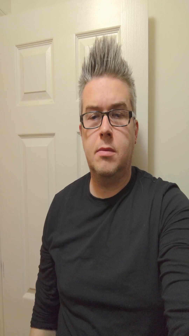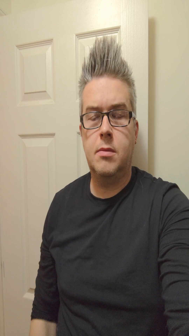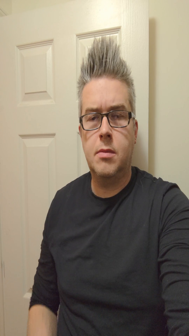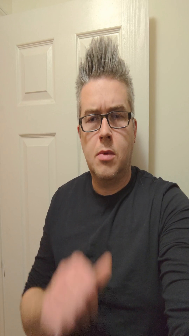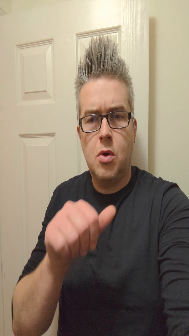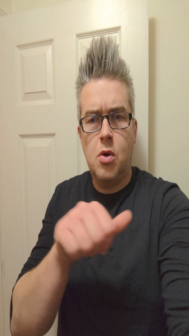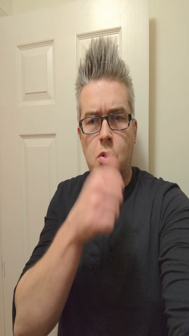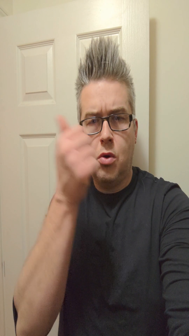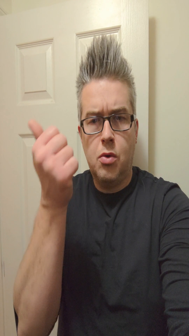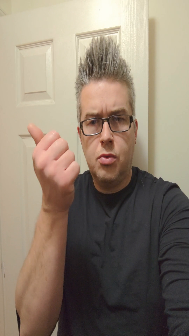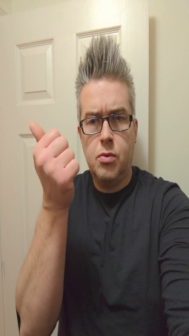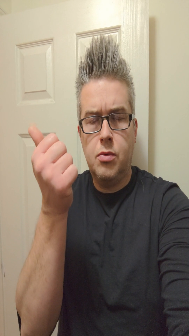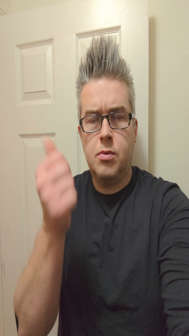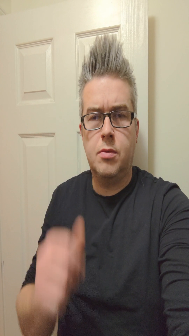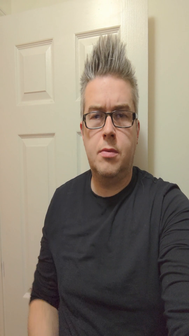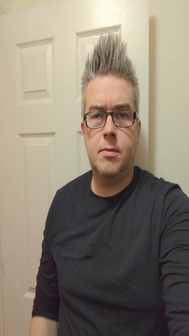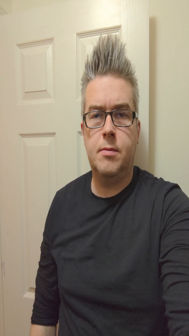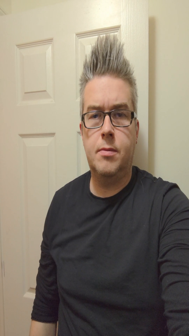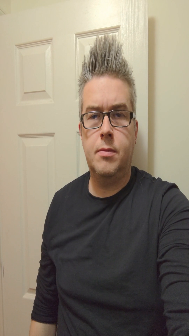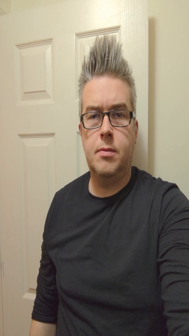another